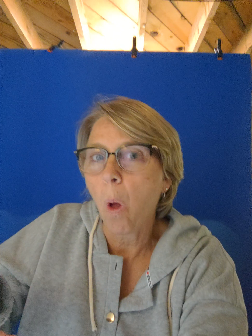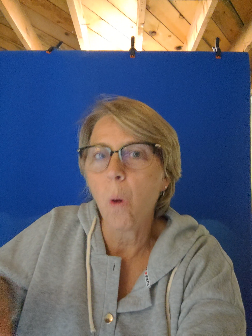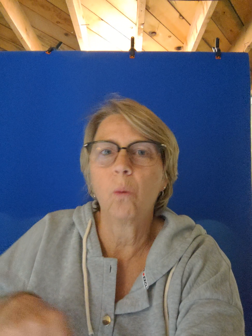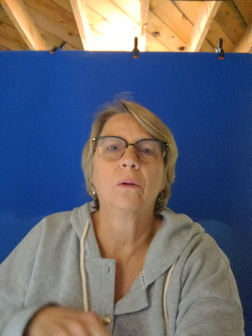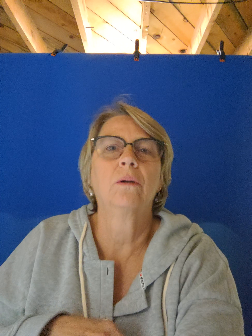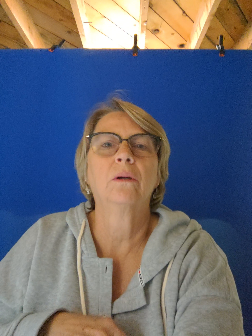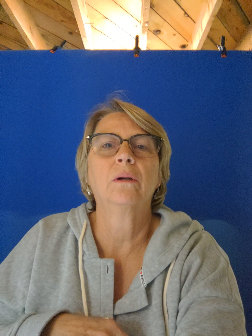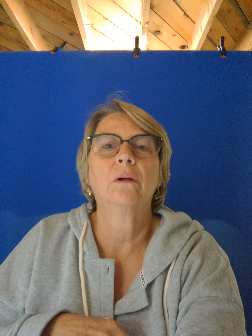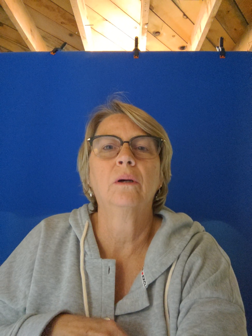blow